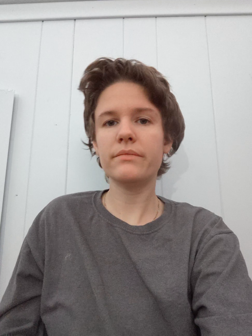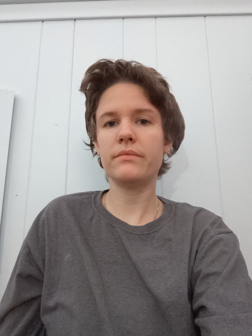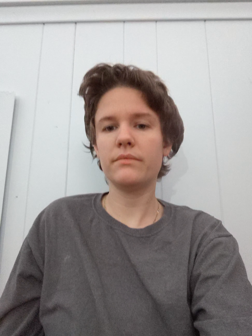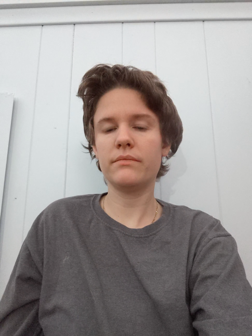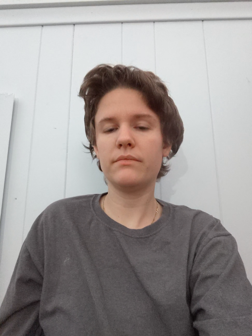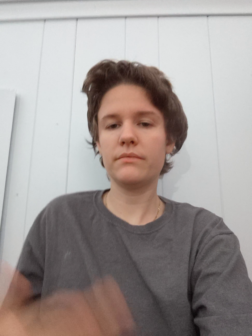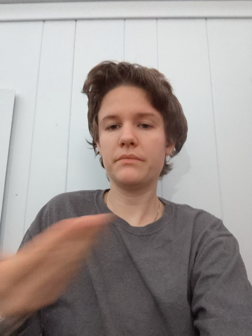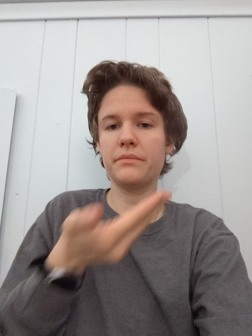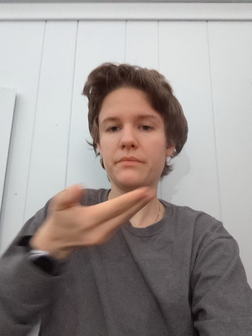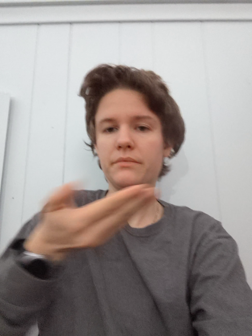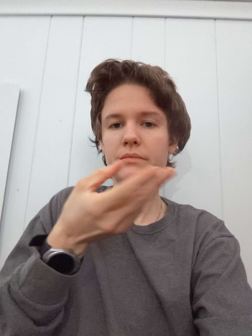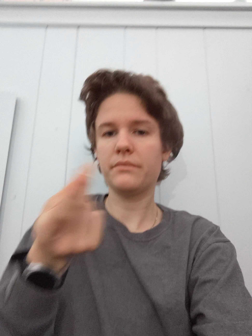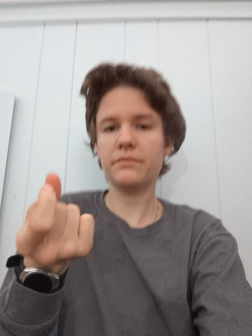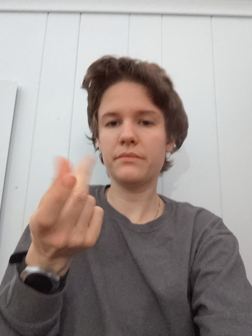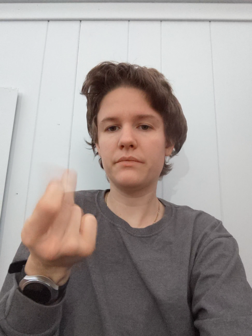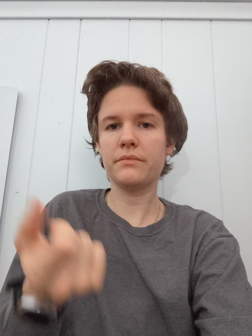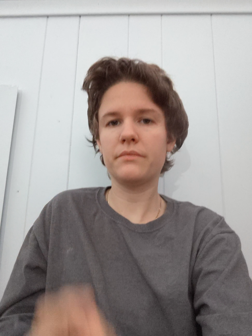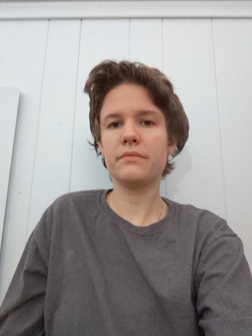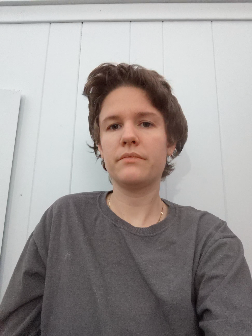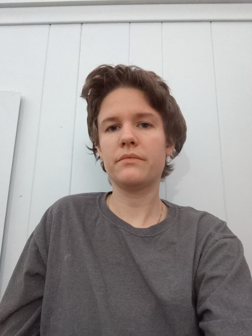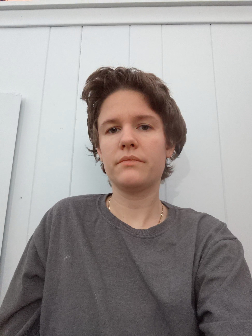puppy